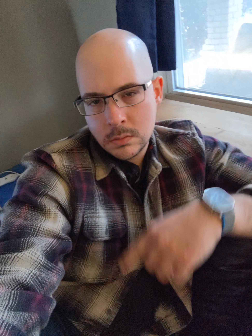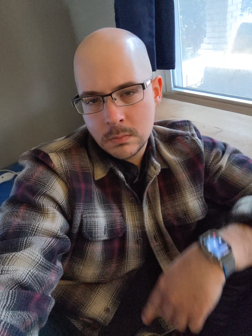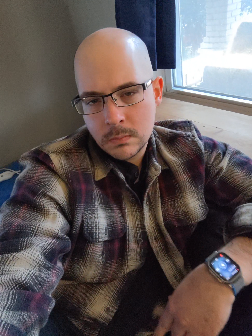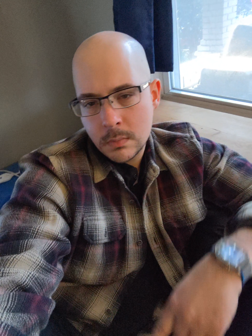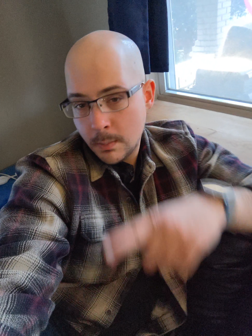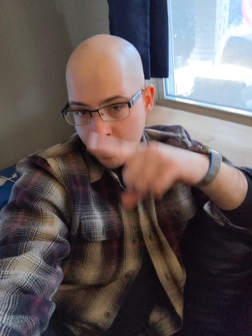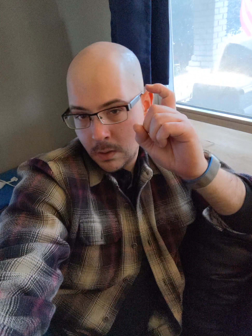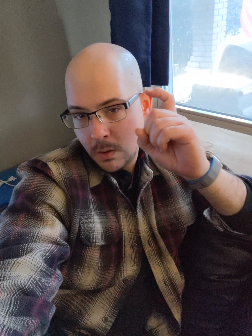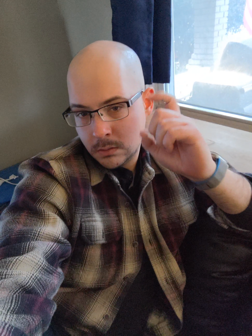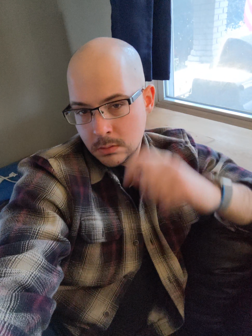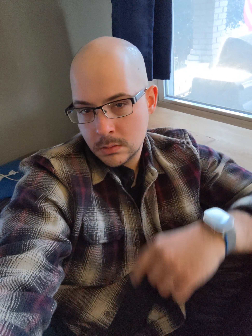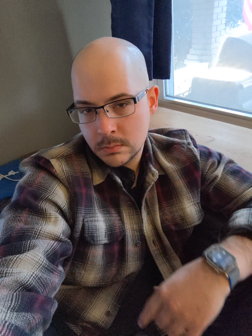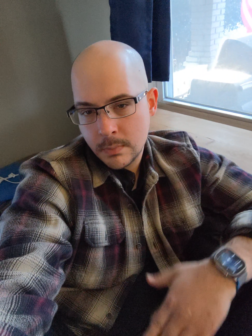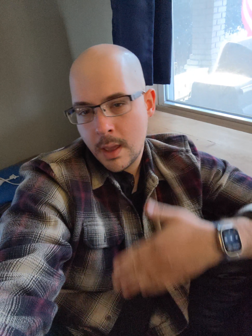because